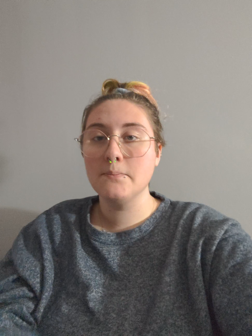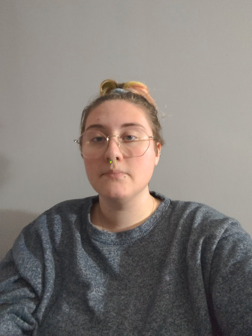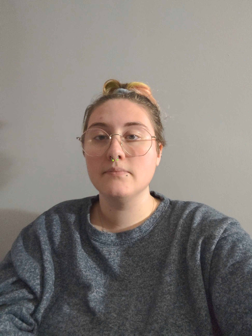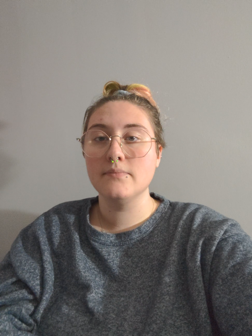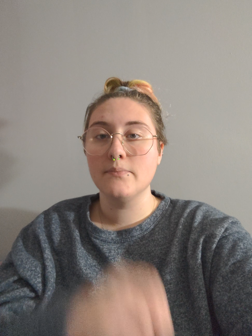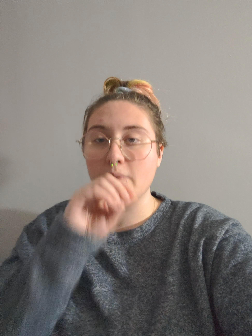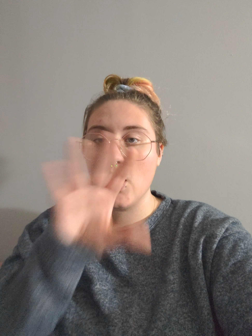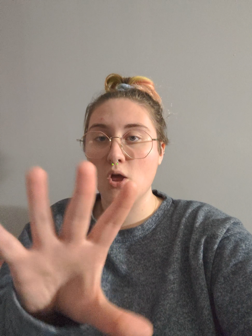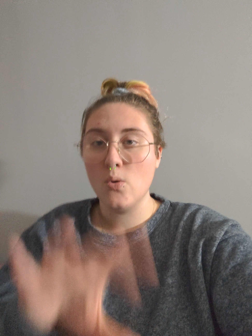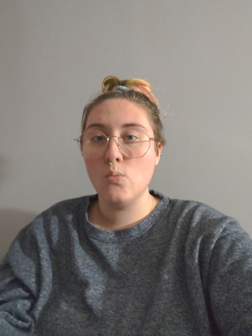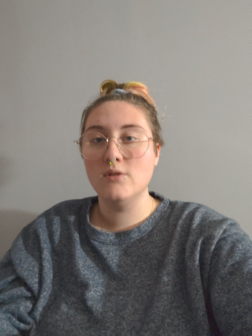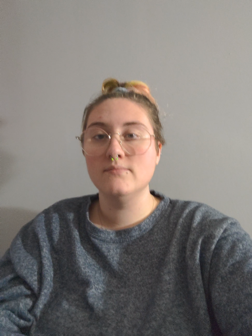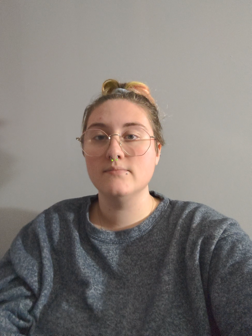blow